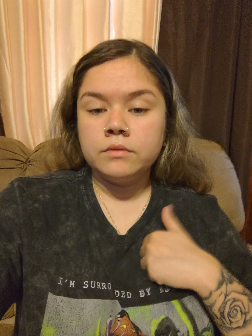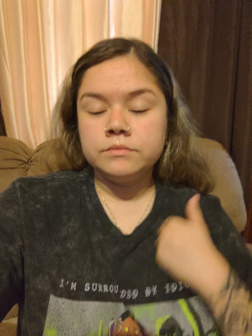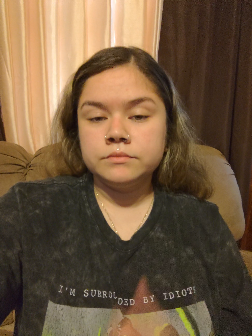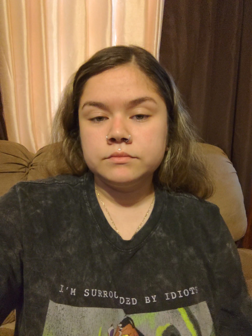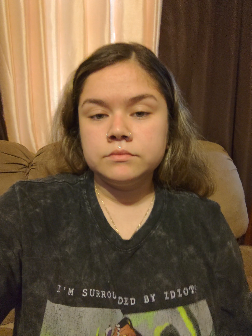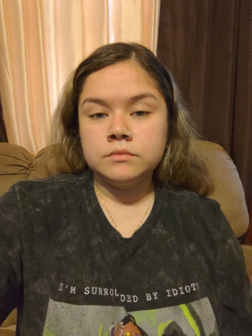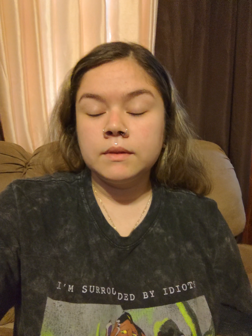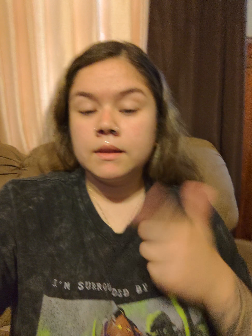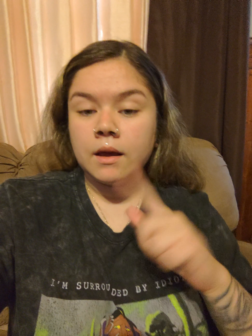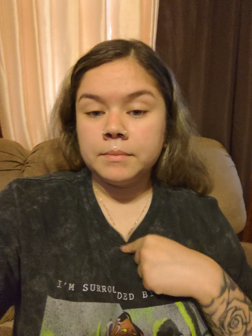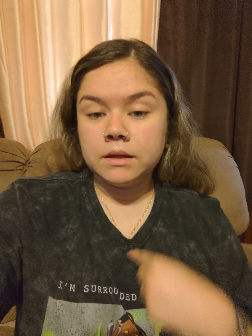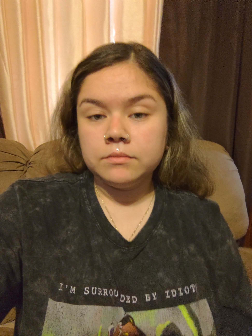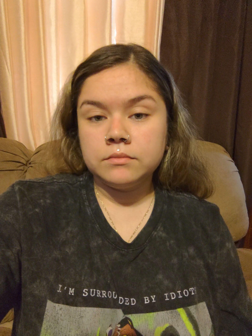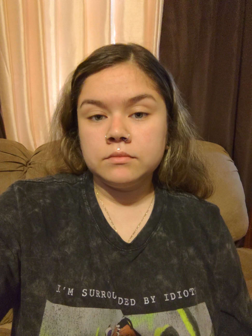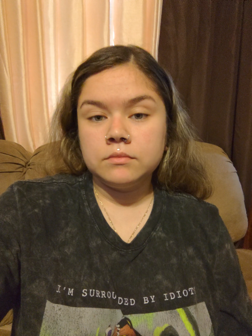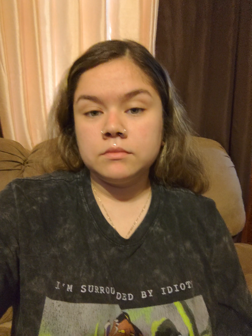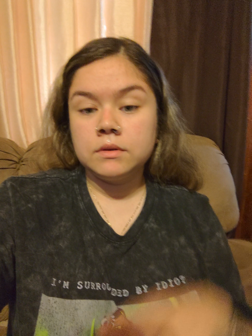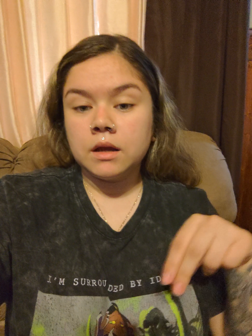let me